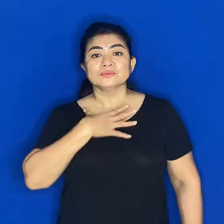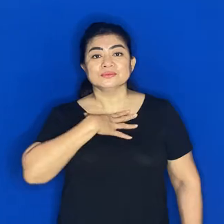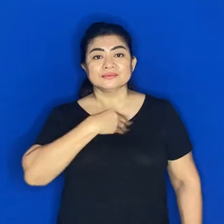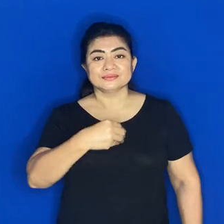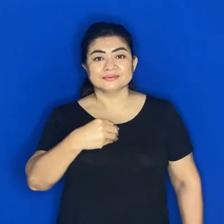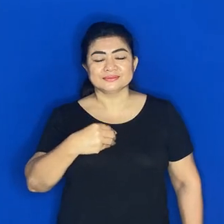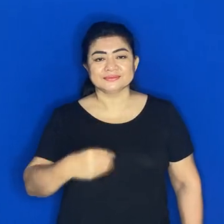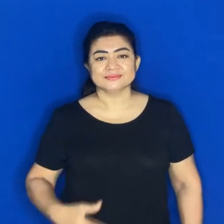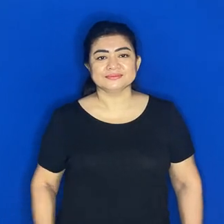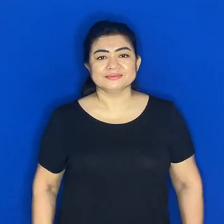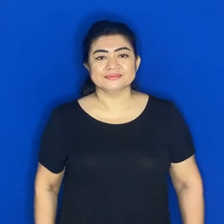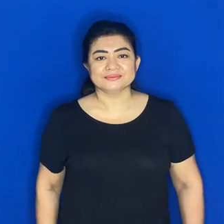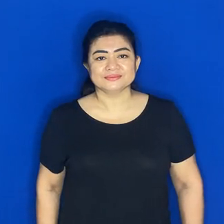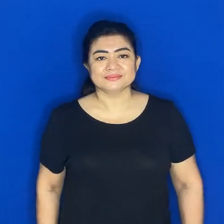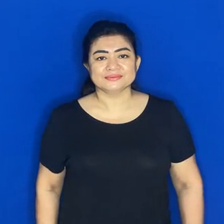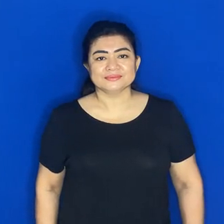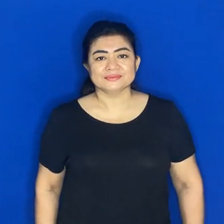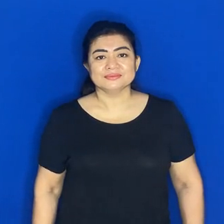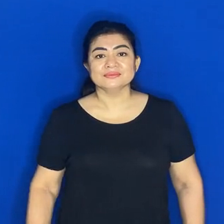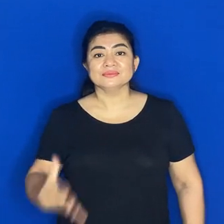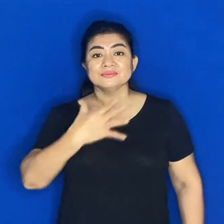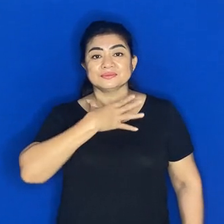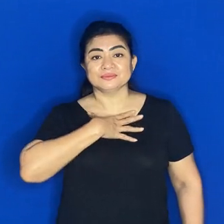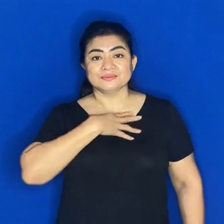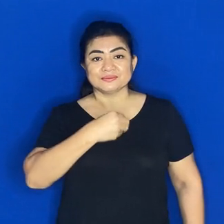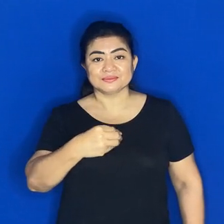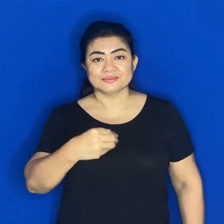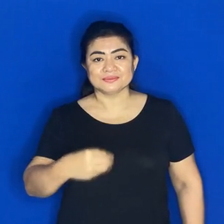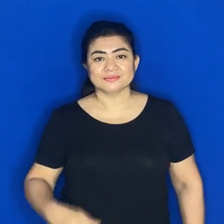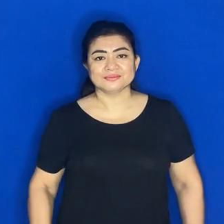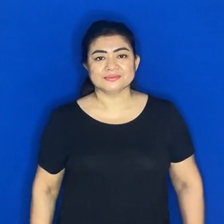white